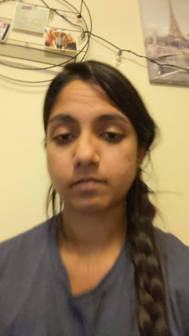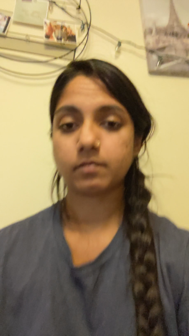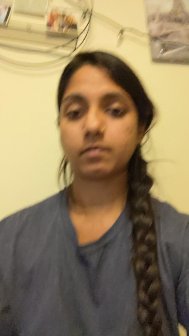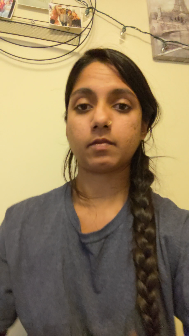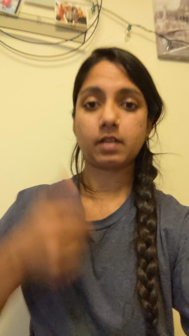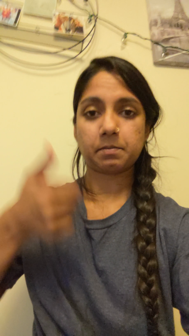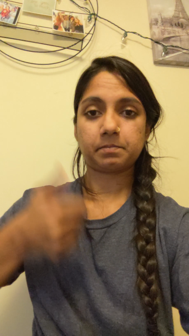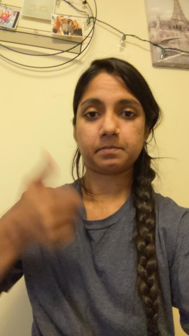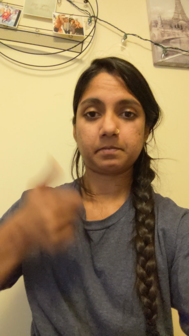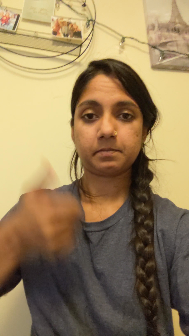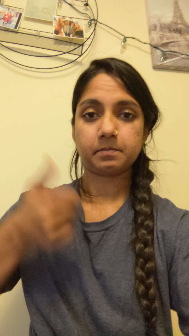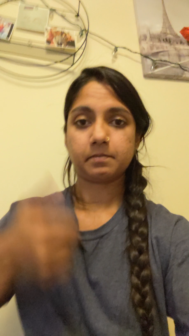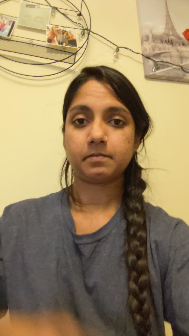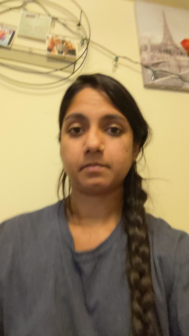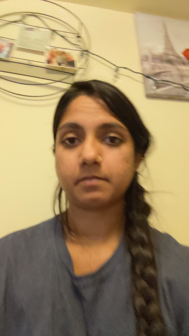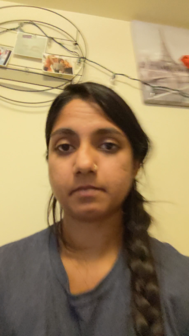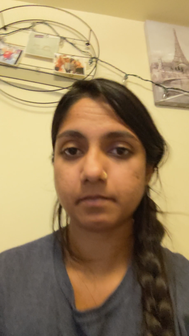help